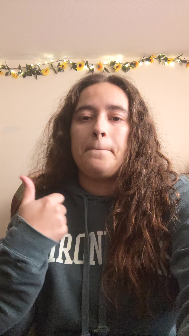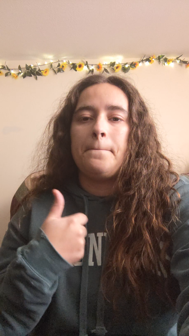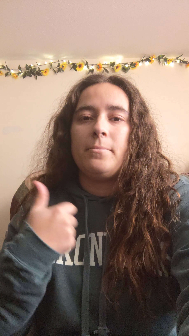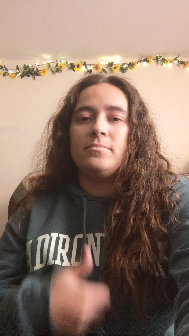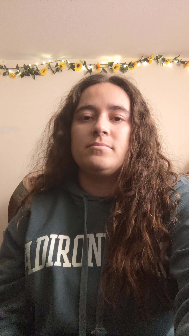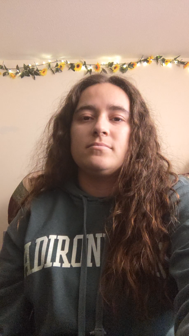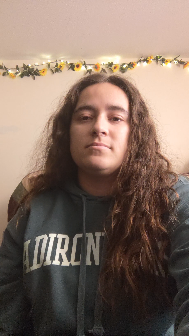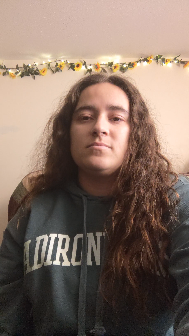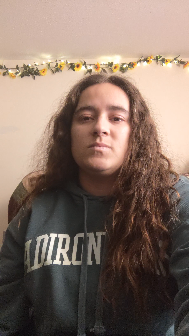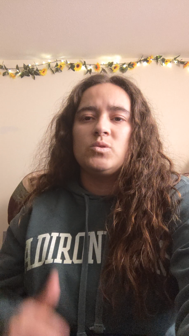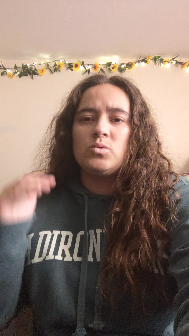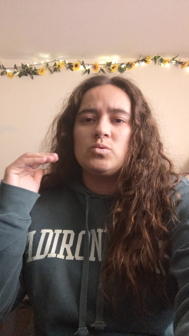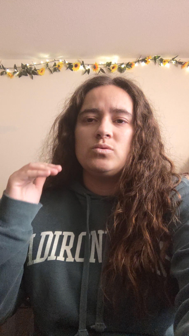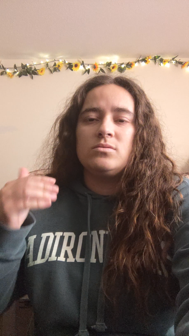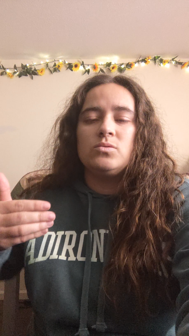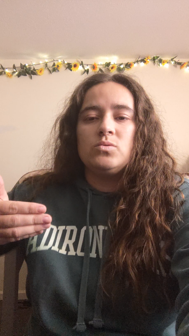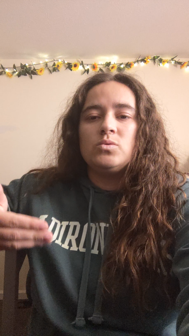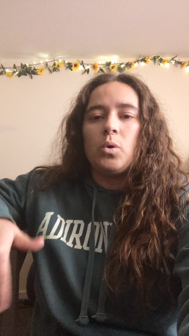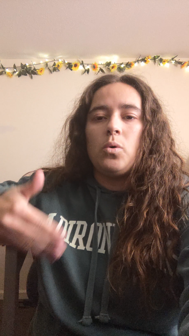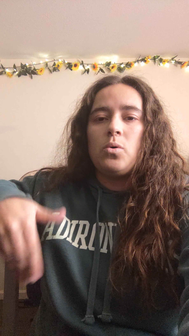shorts